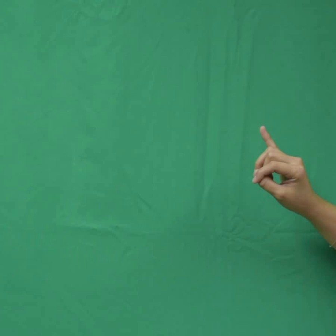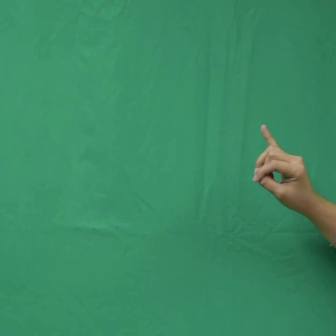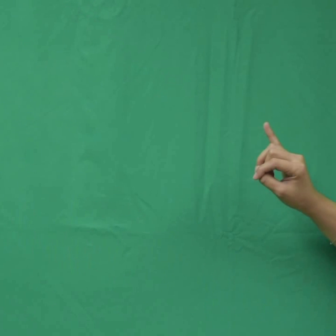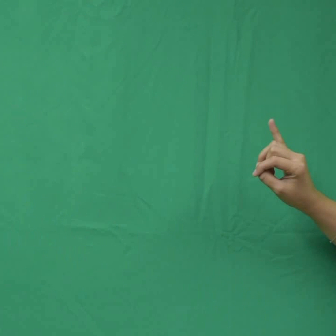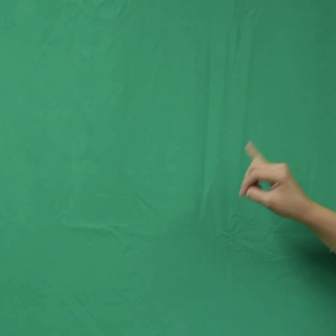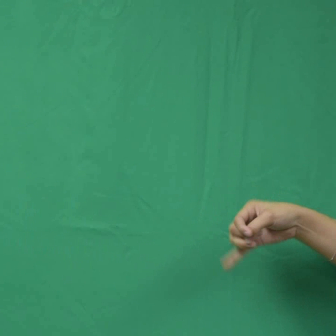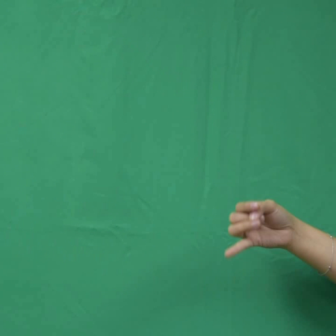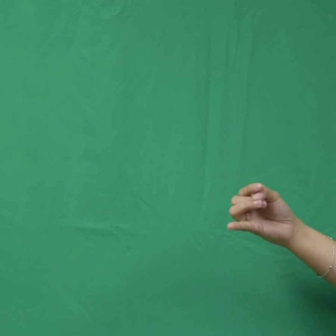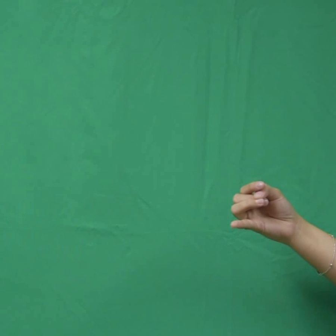J